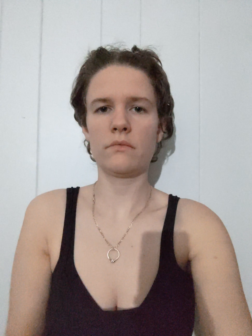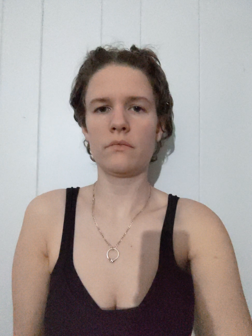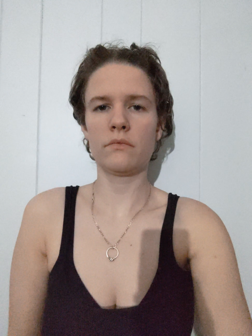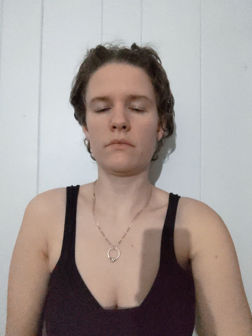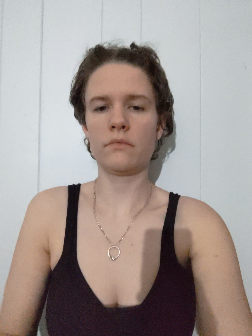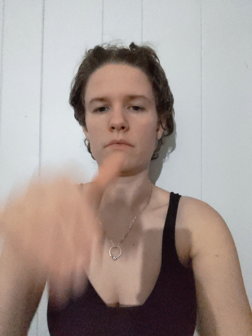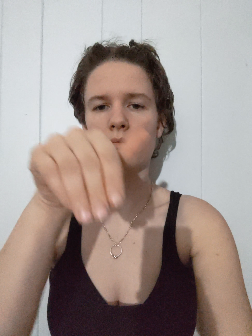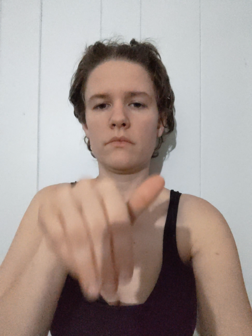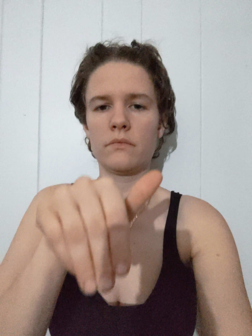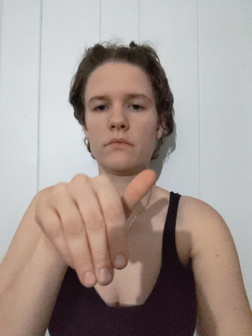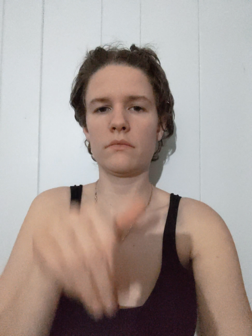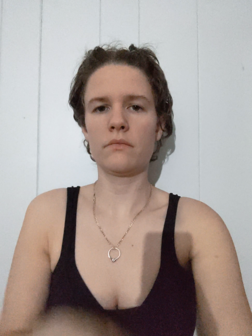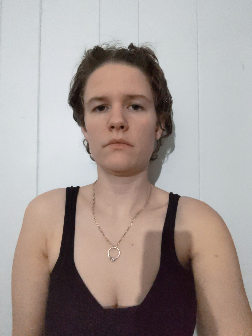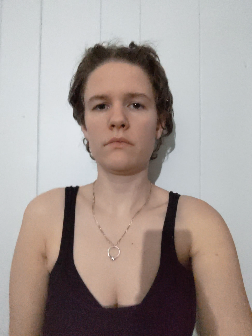night